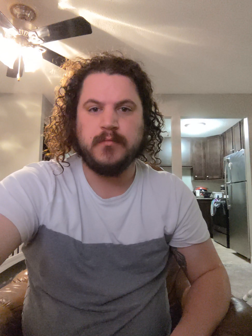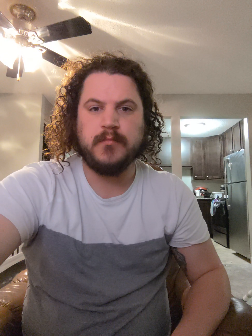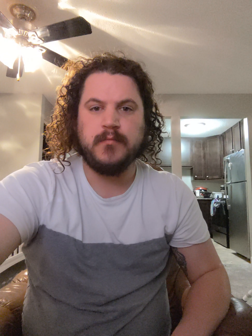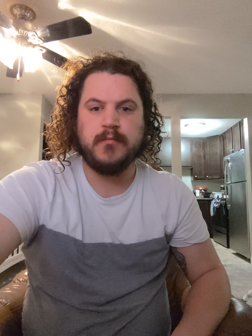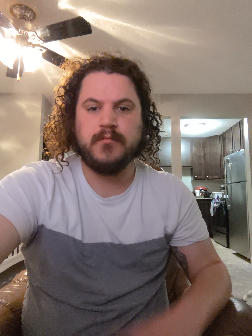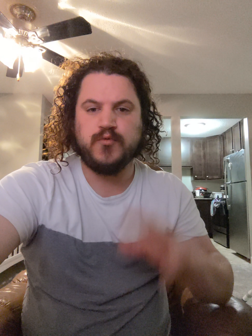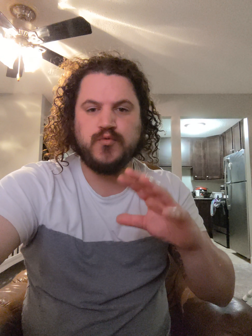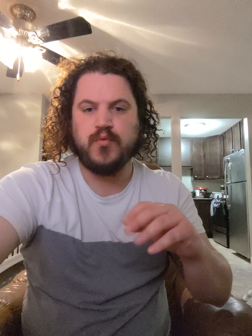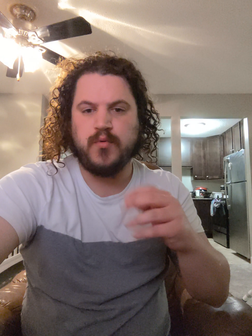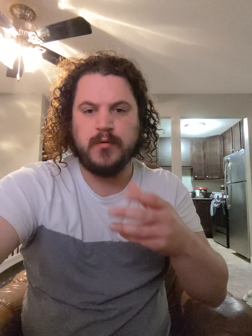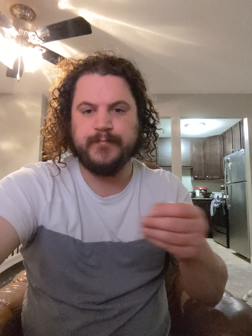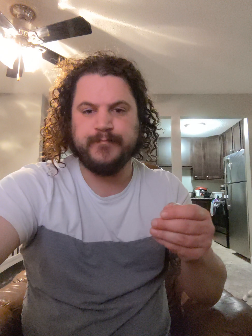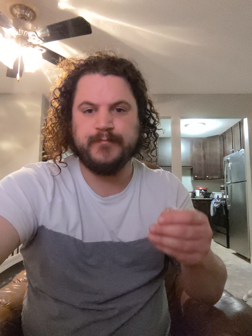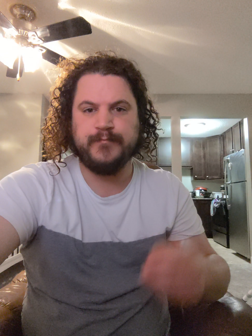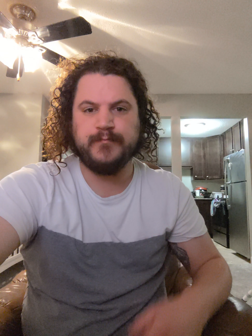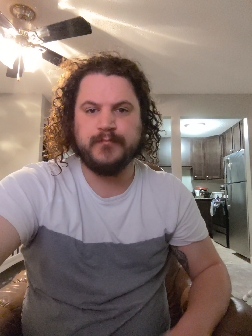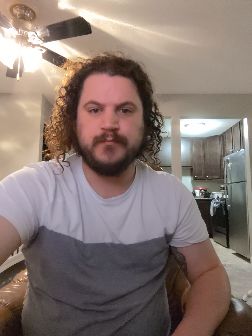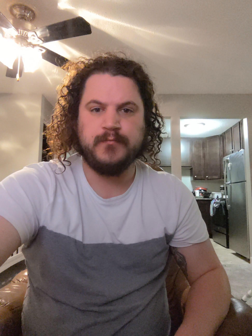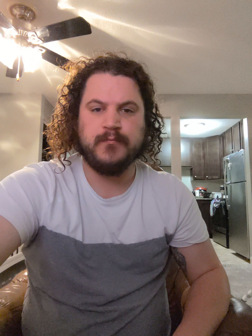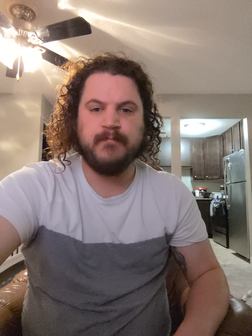story